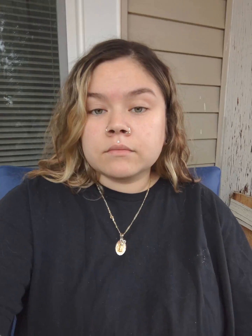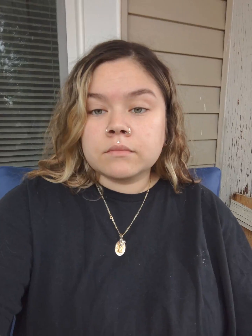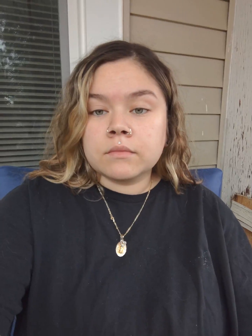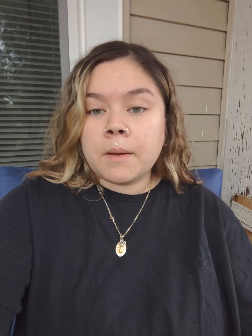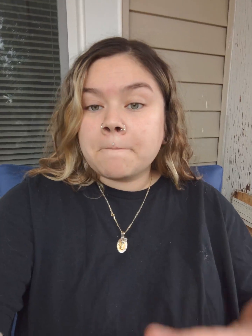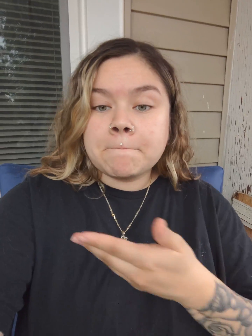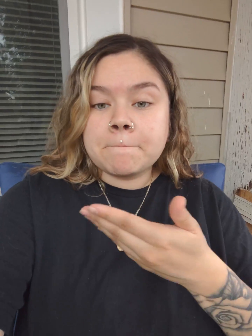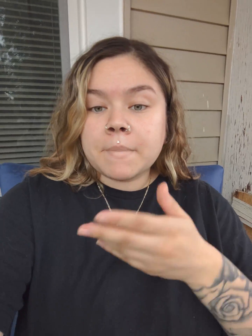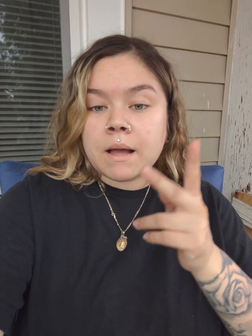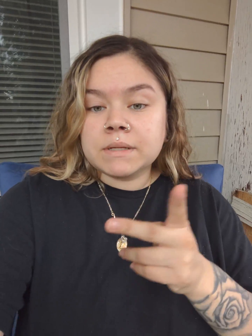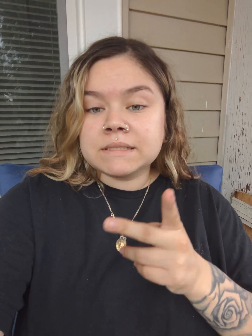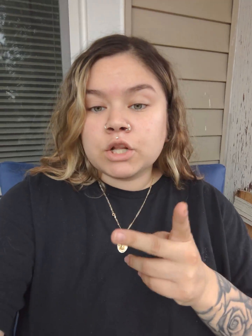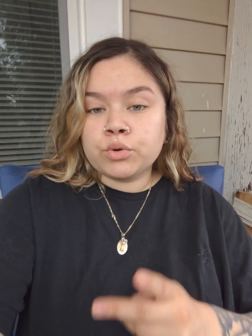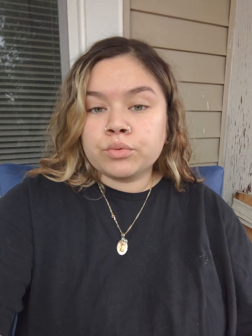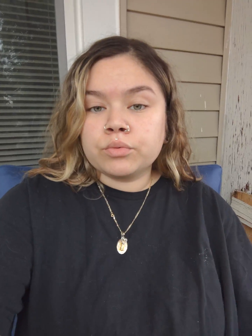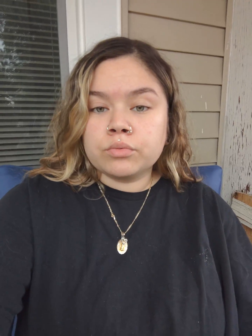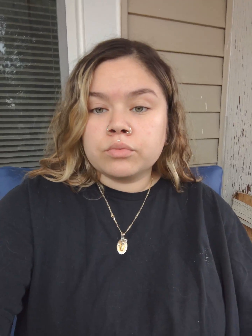babysitter